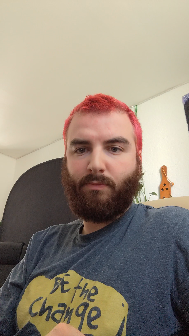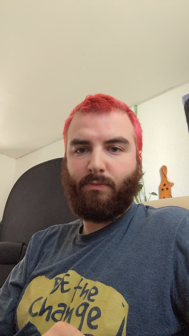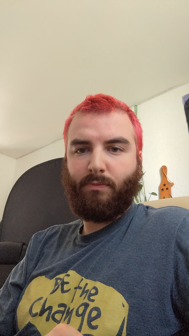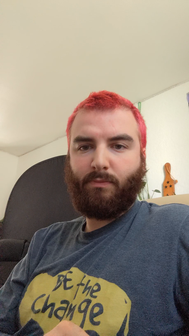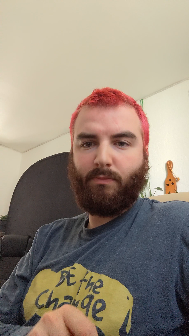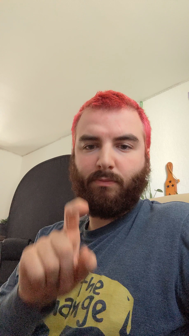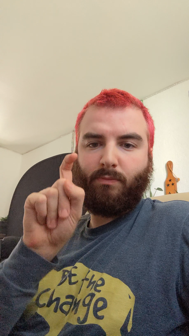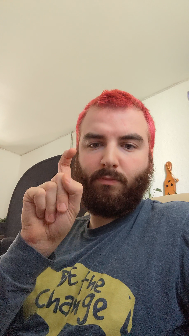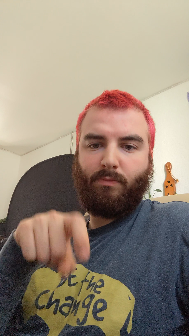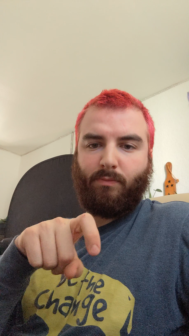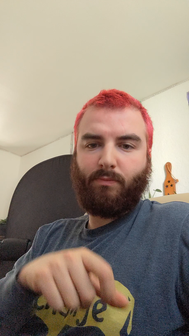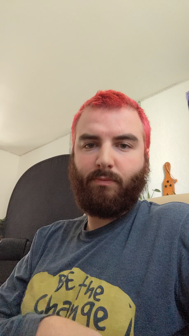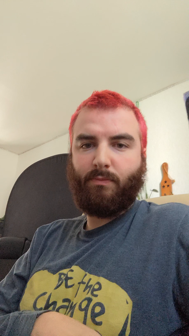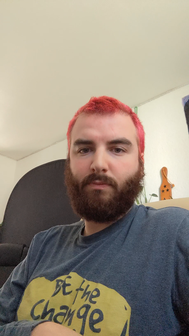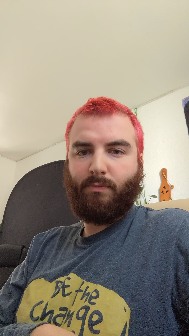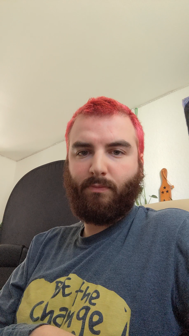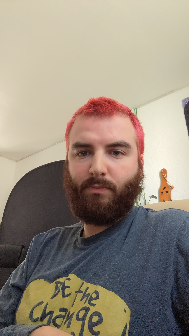must